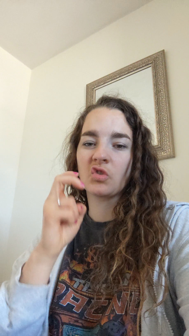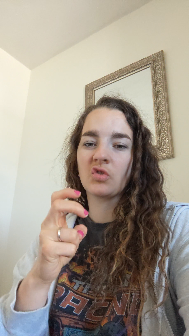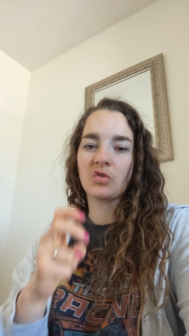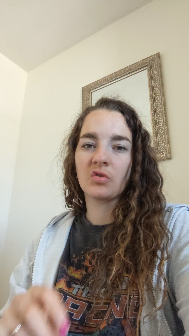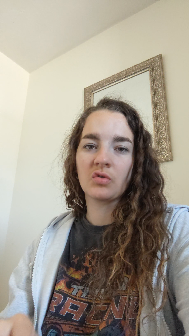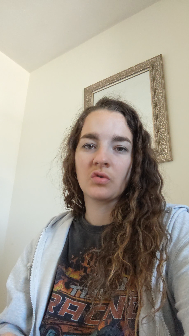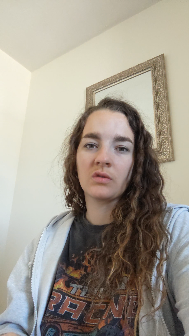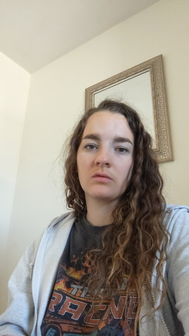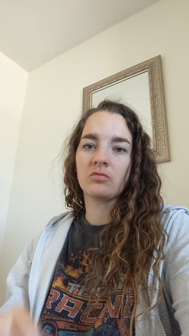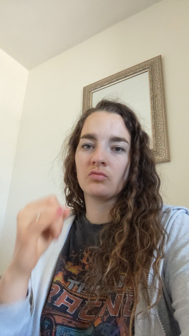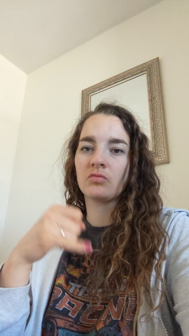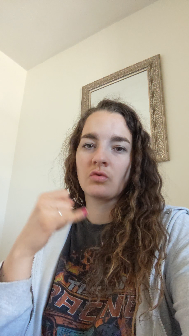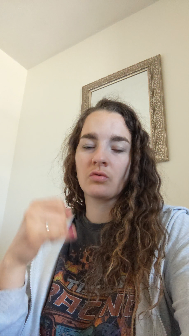draw